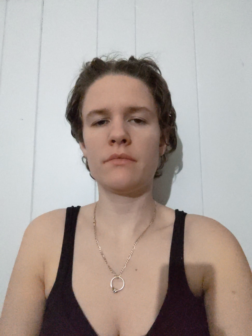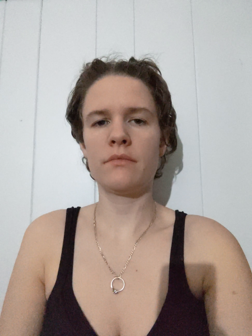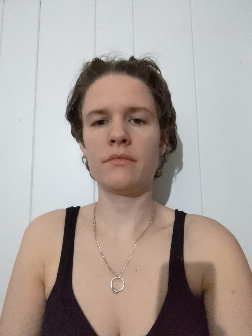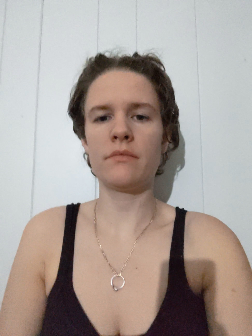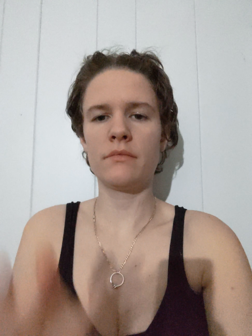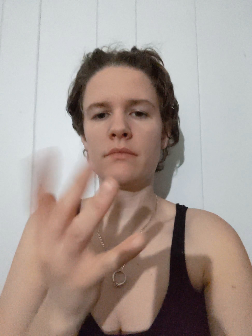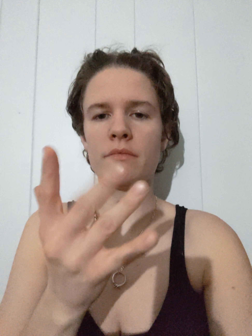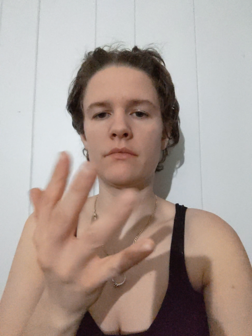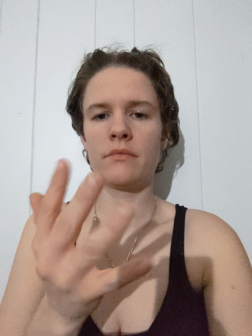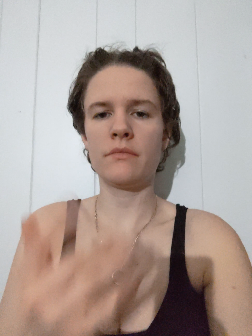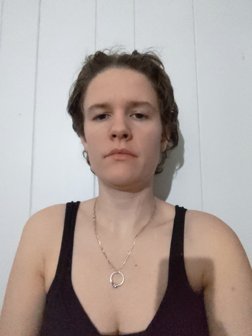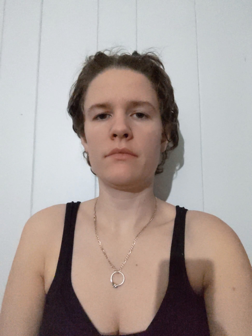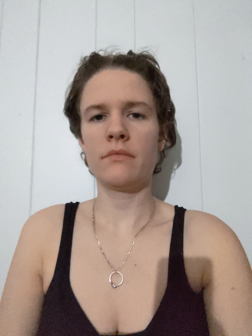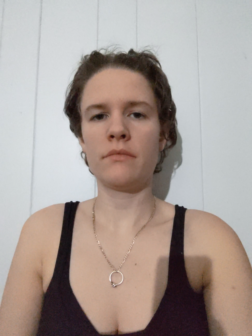finger